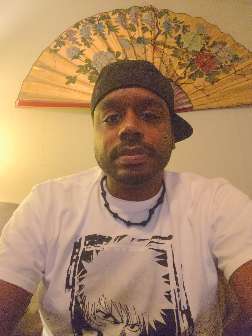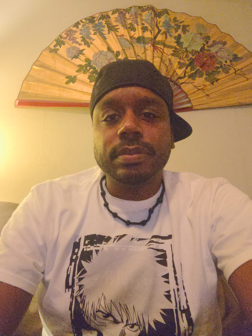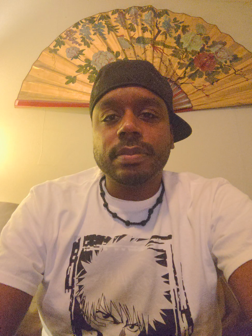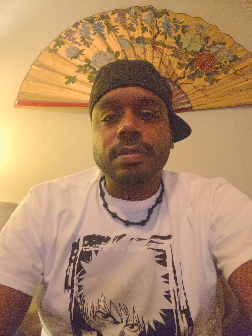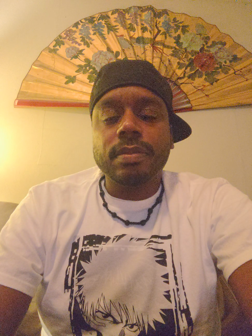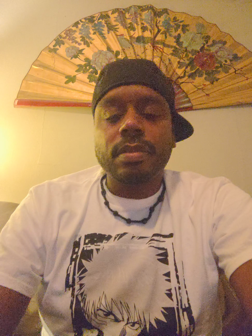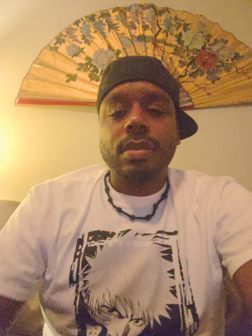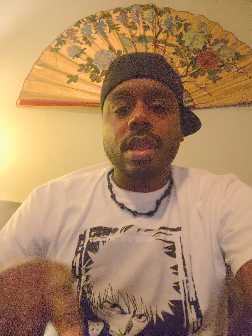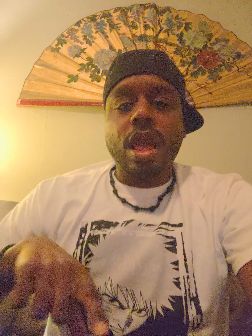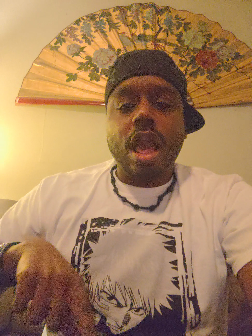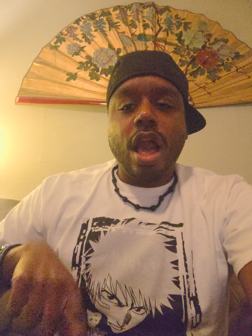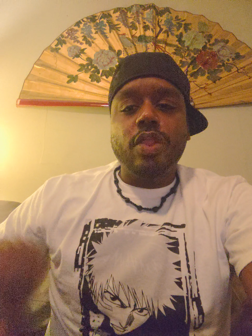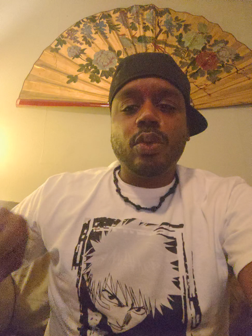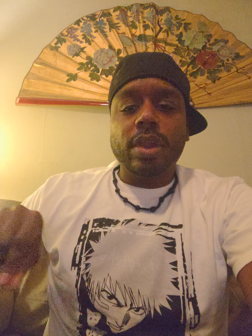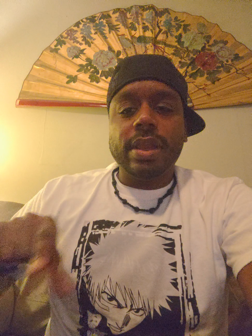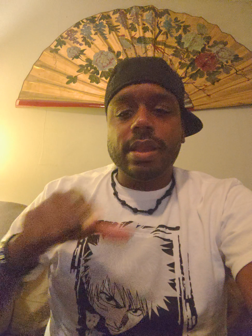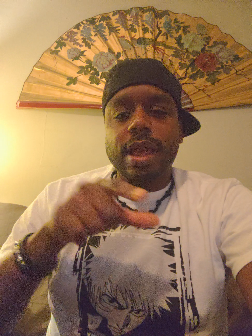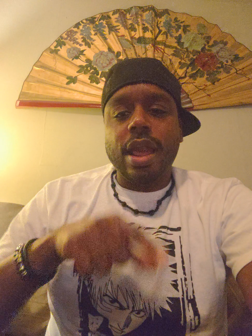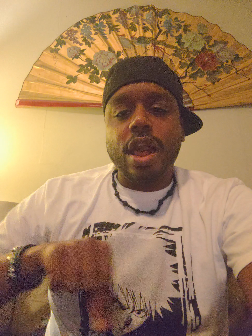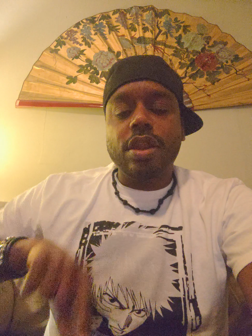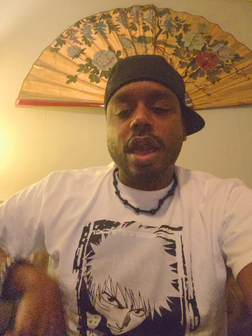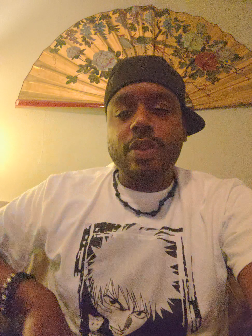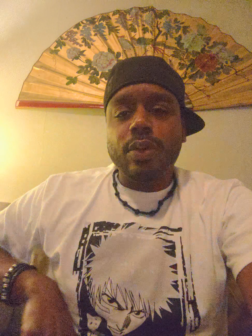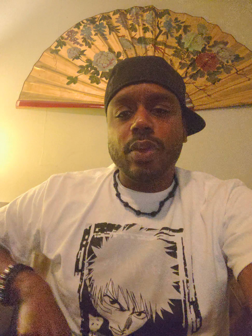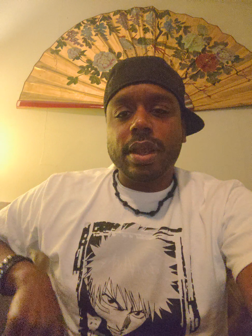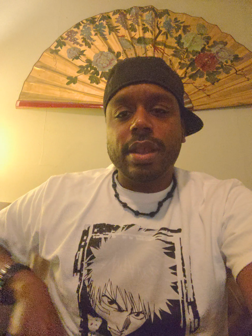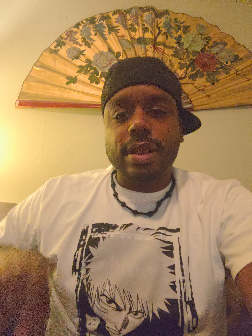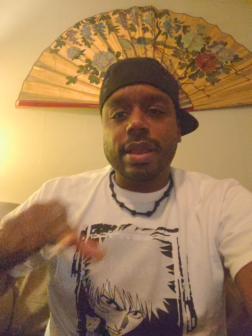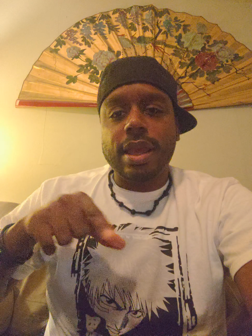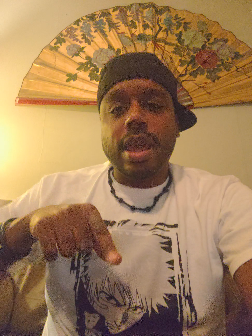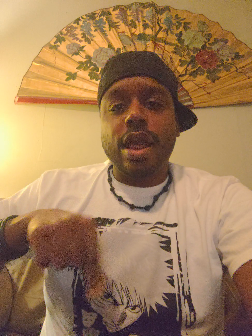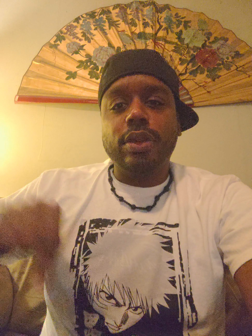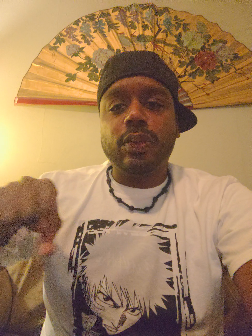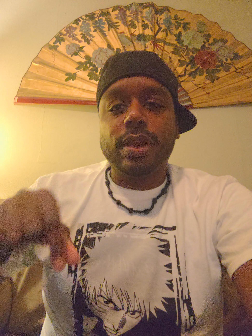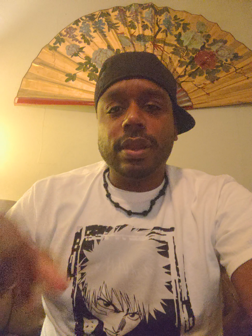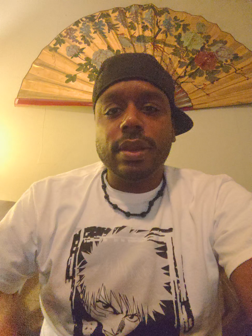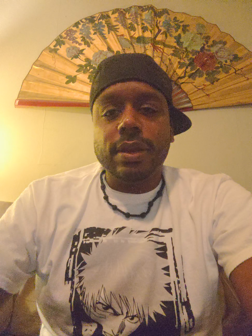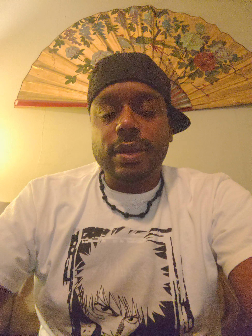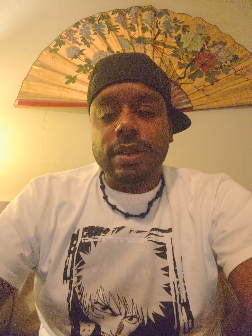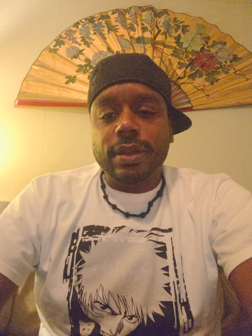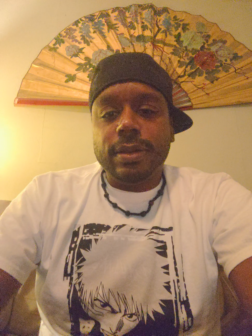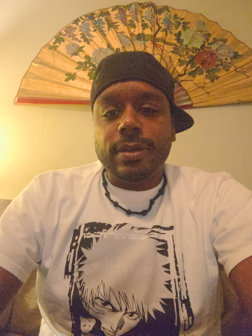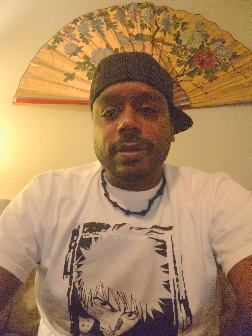underwear